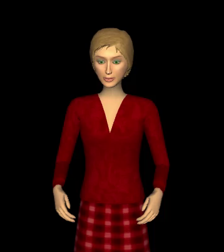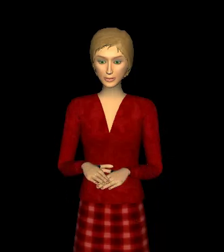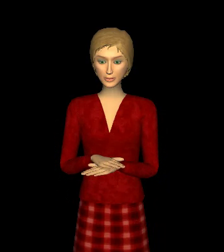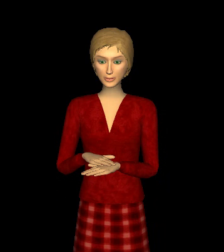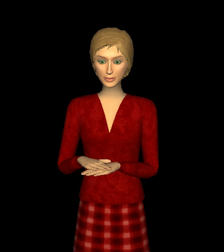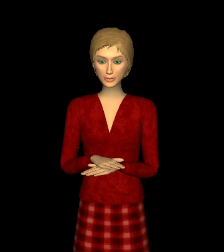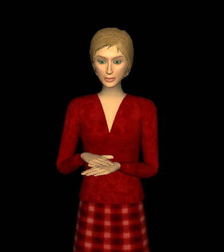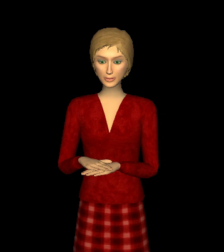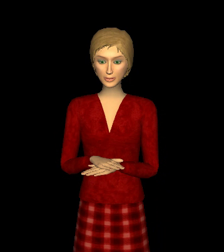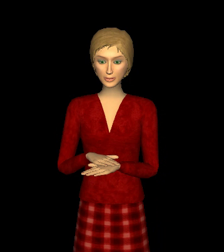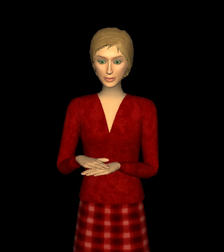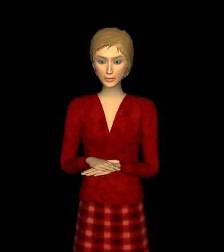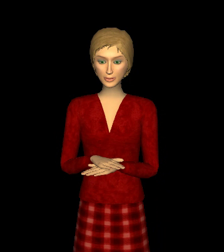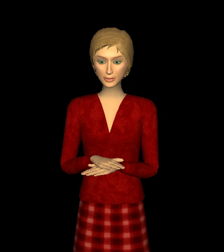مرهم